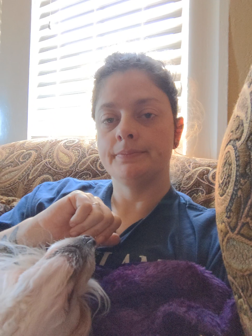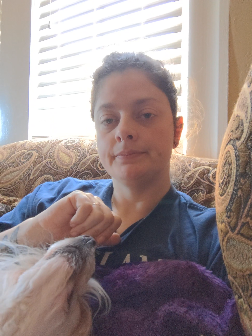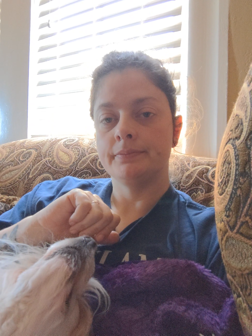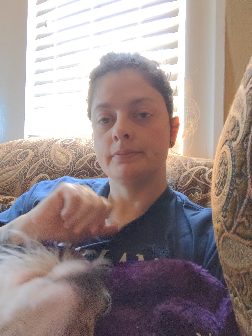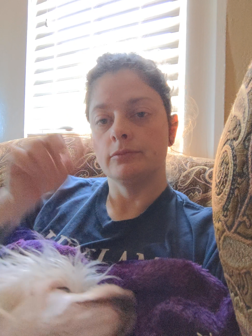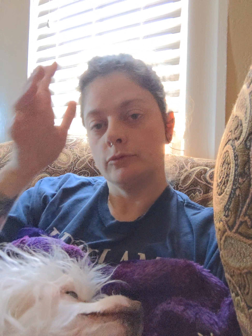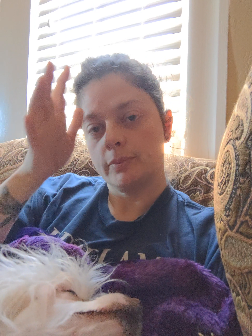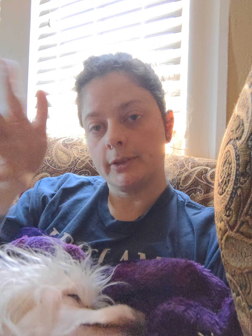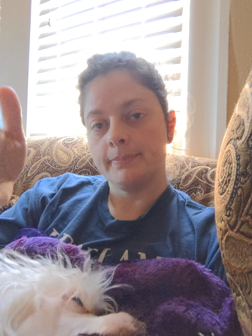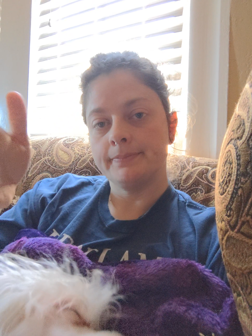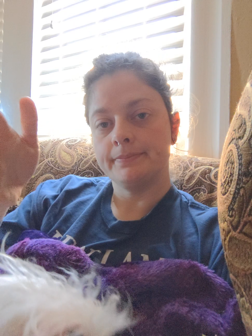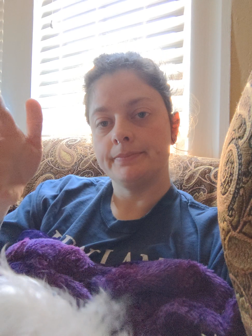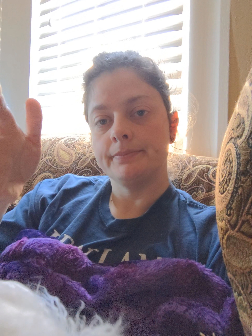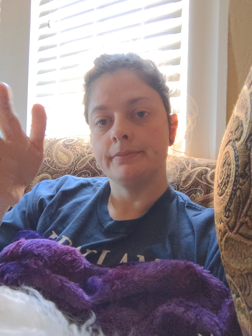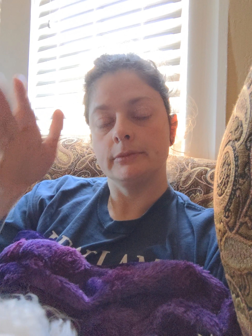grandpa